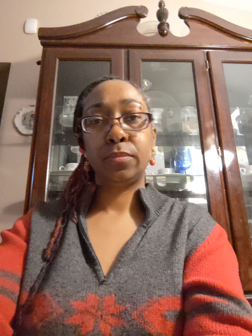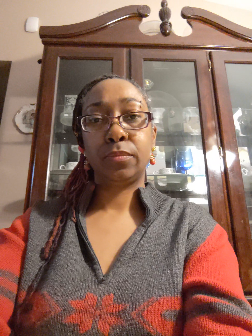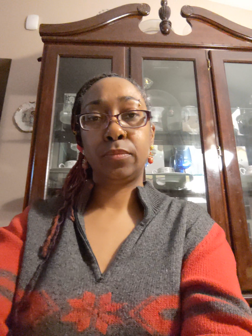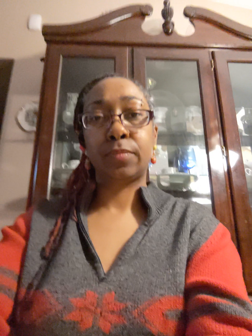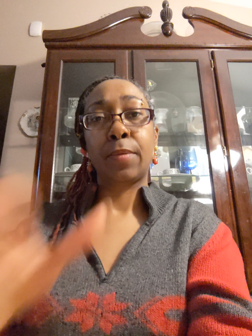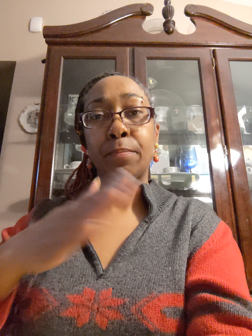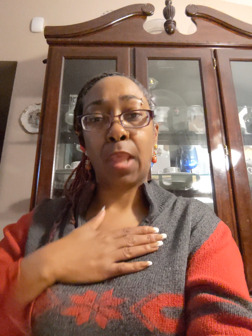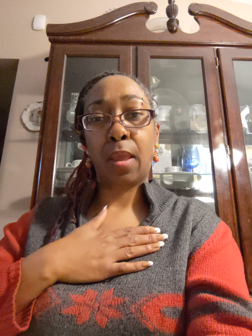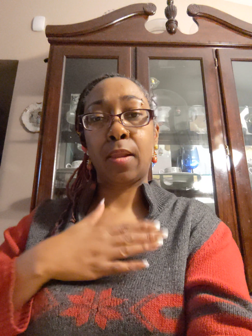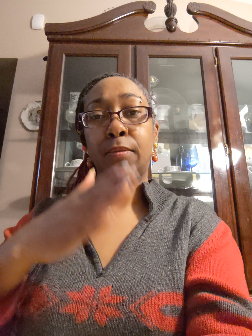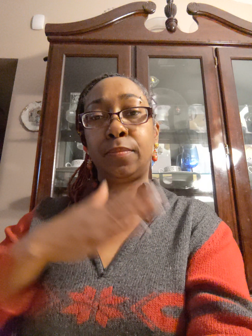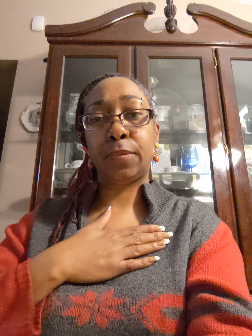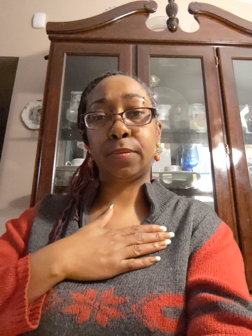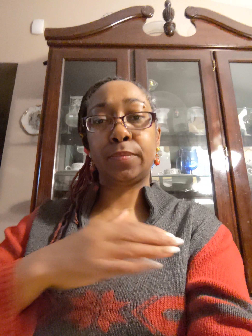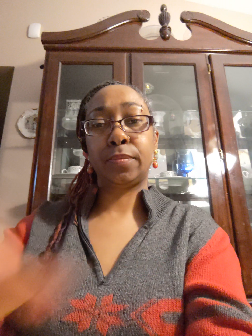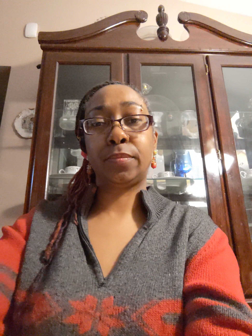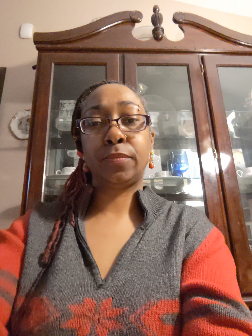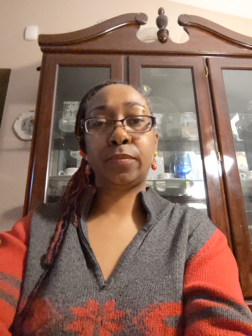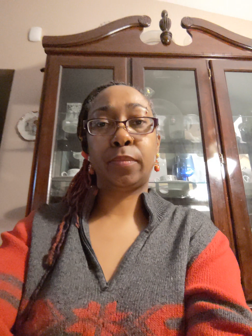my